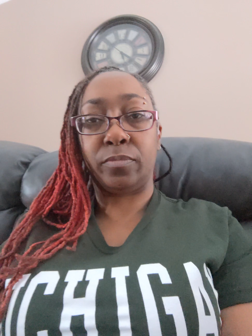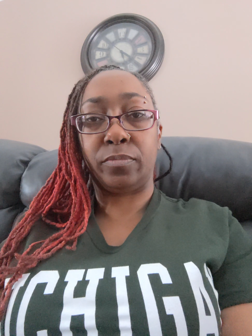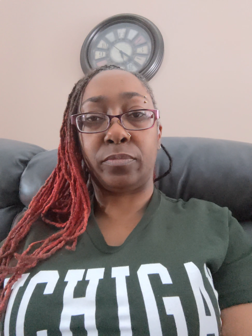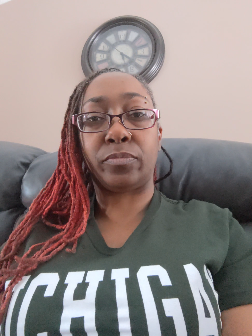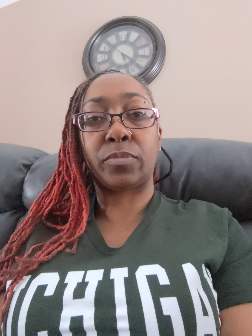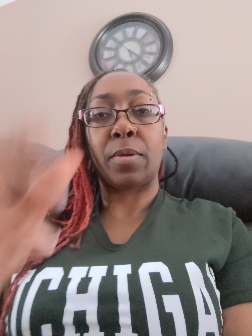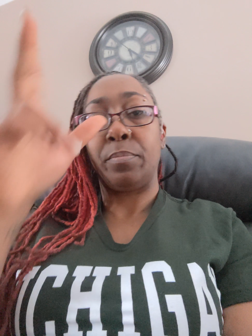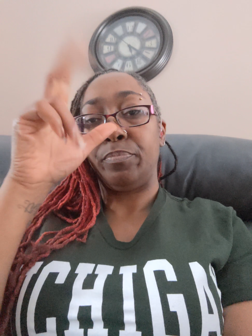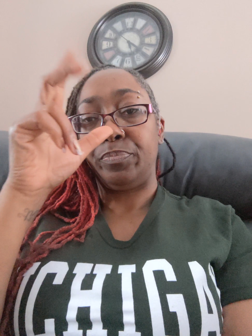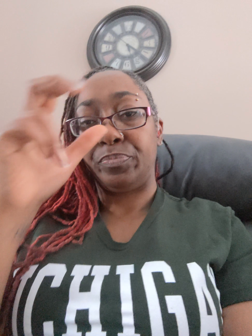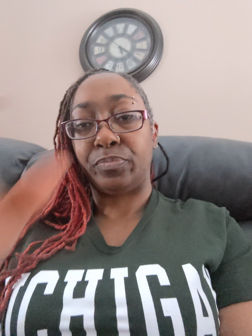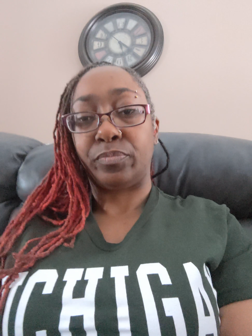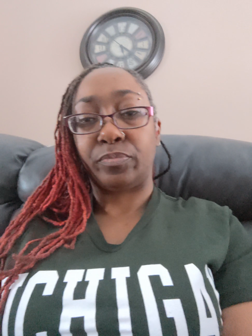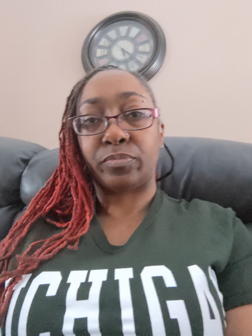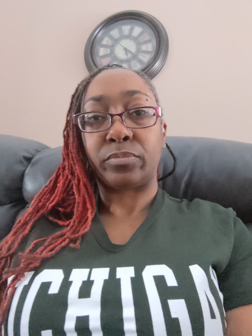bug